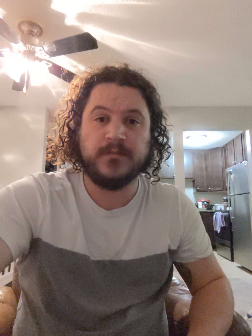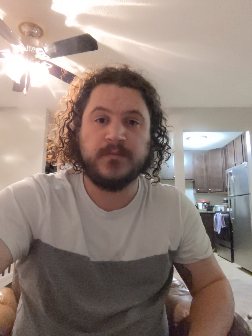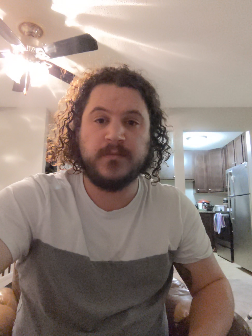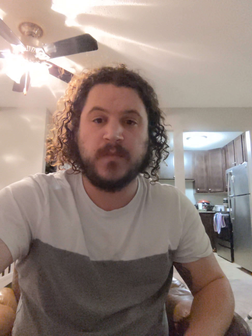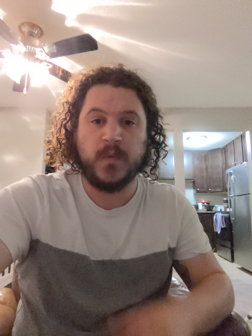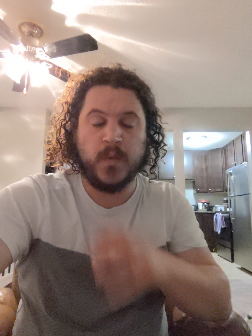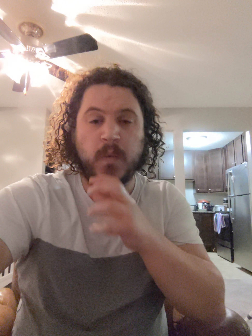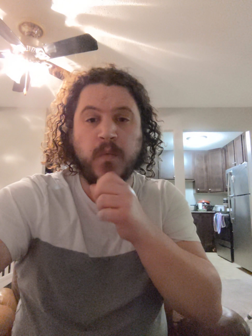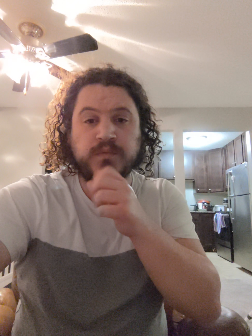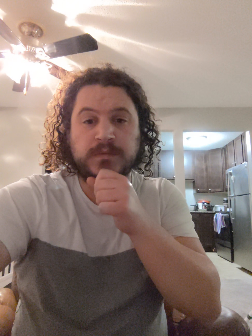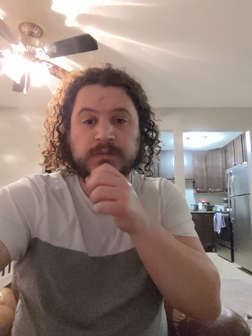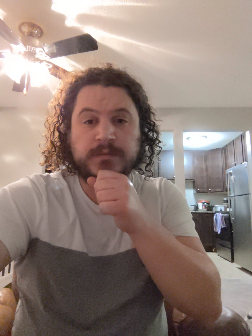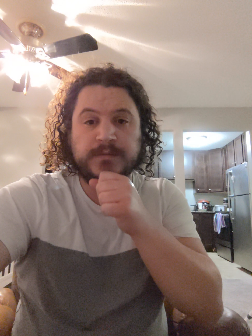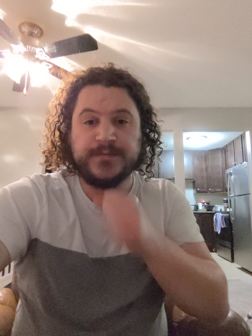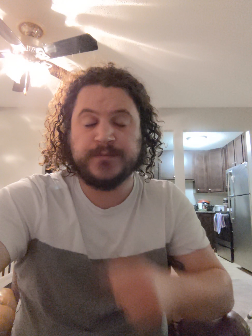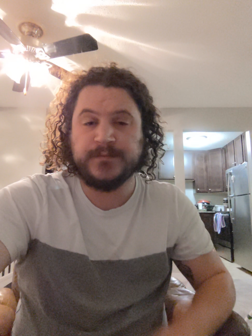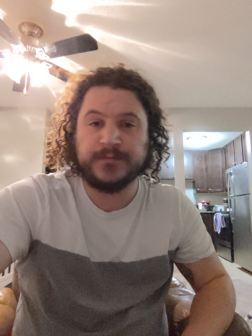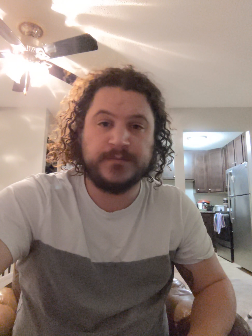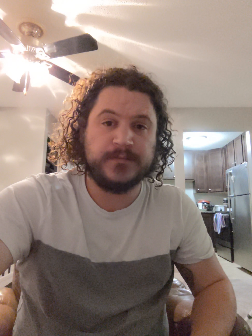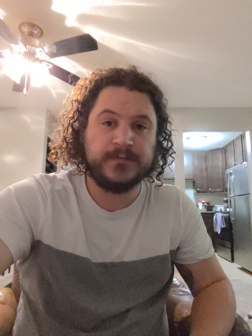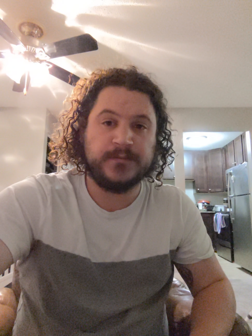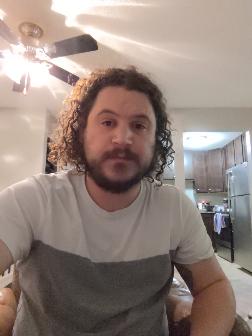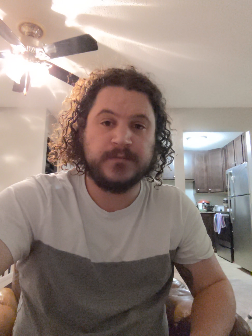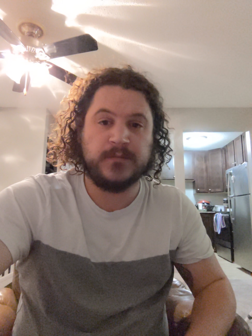orange